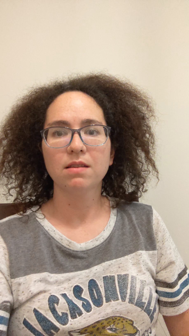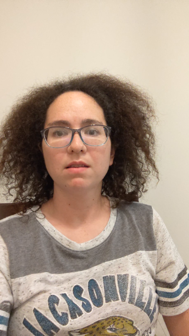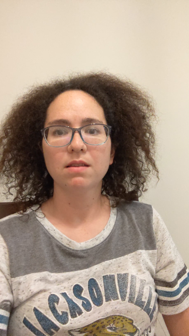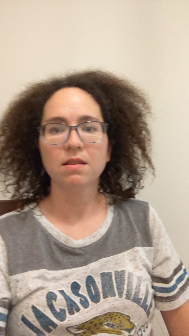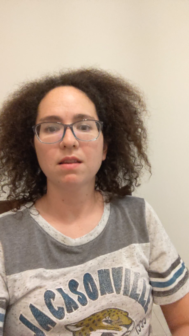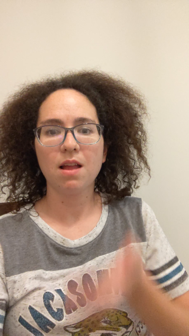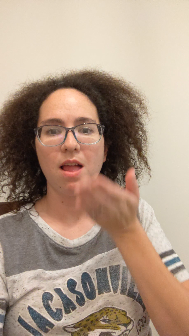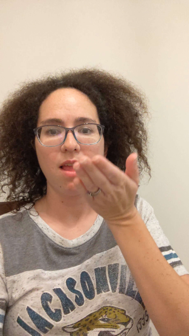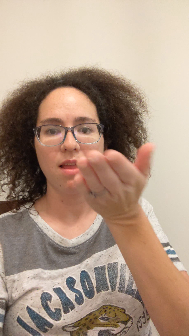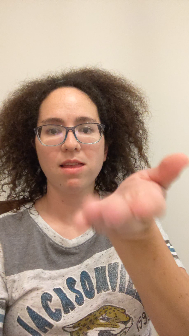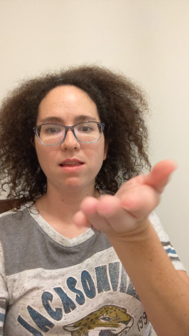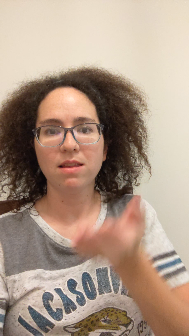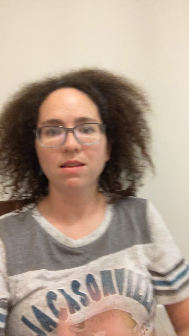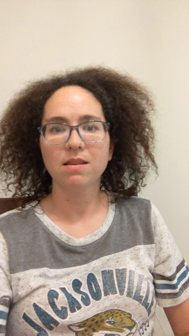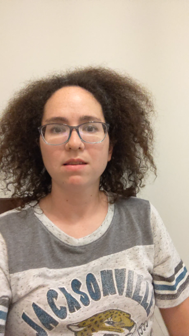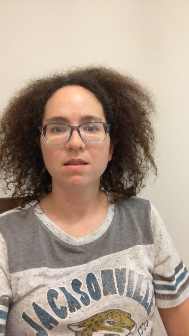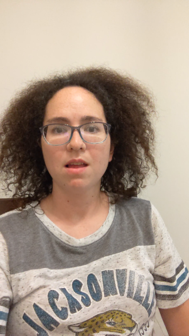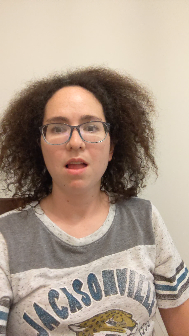oven